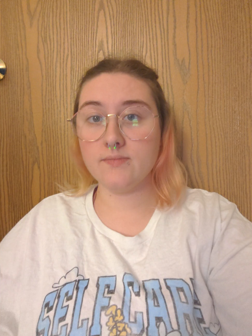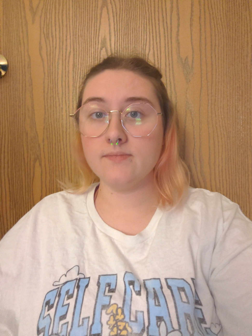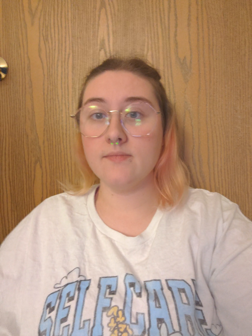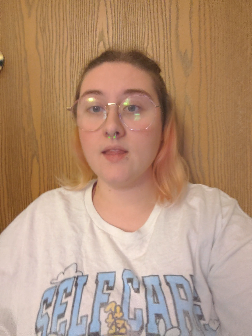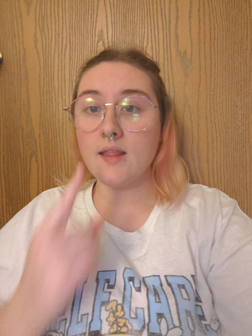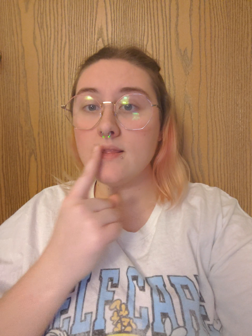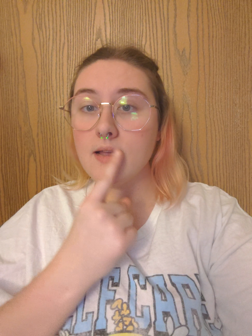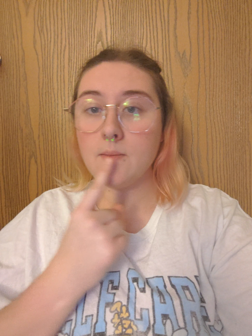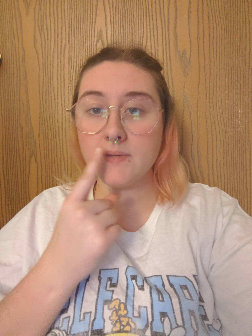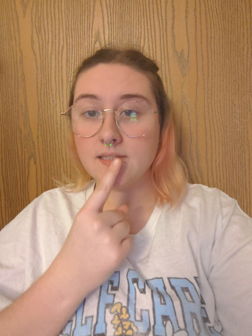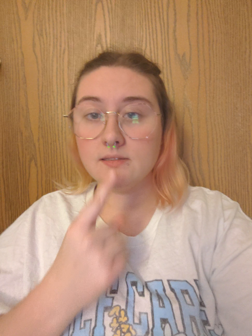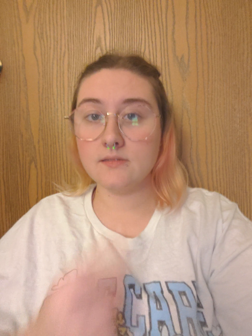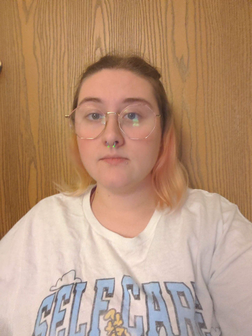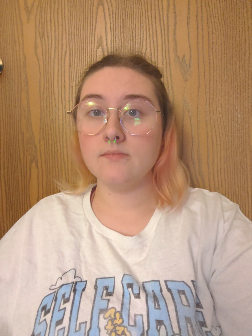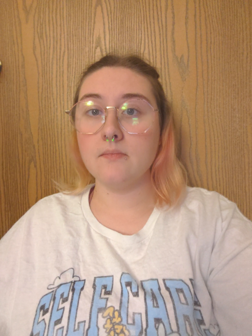lips